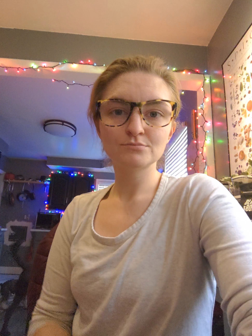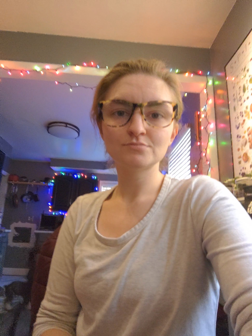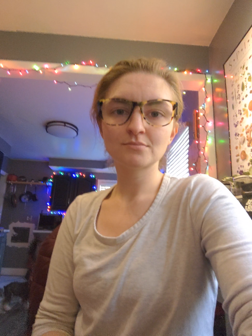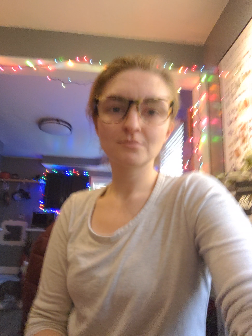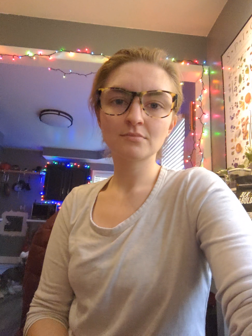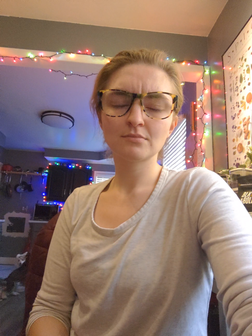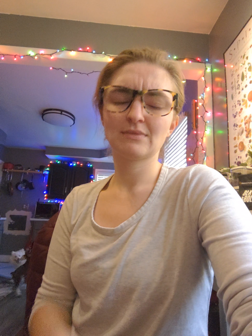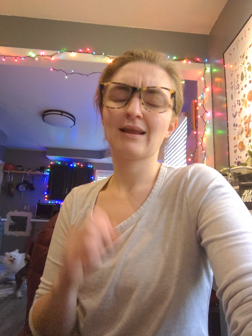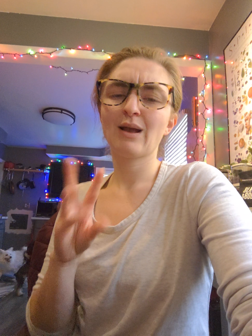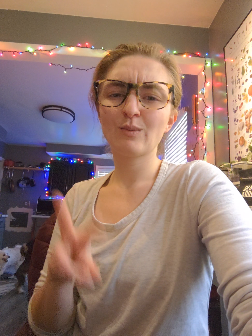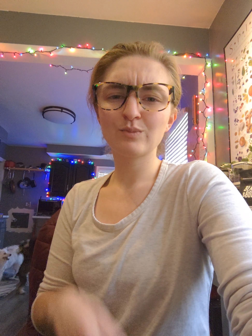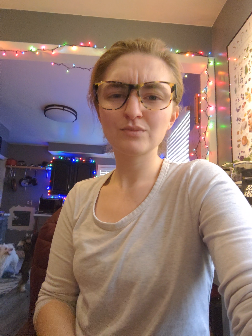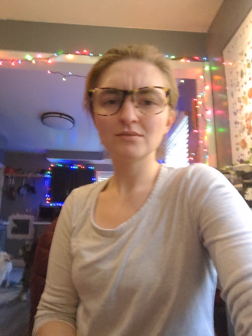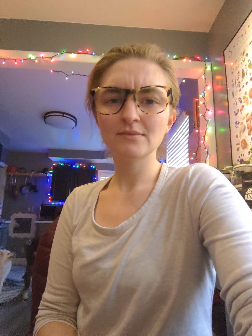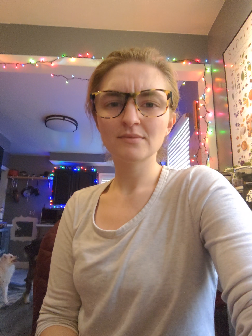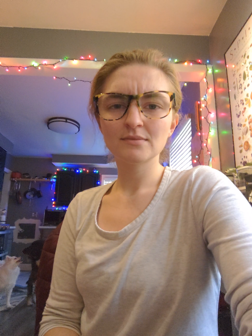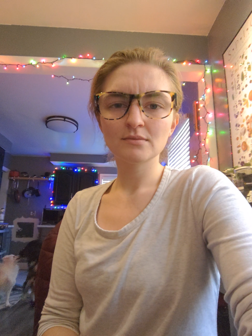owie